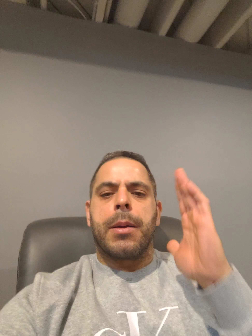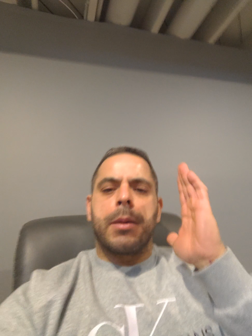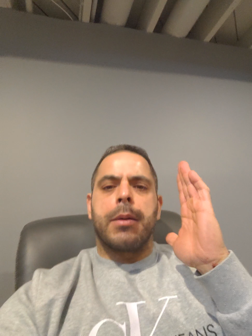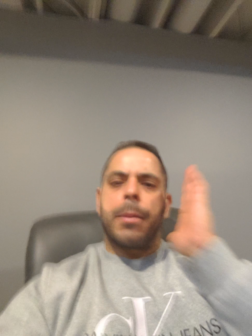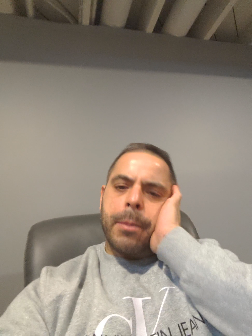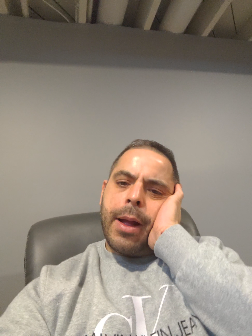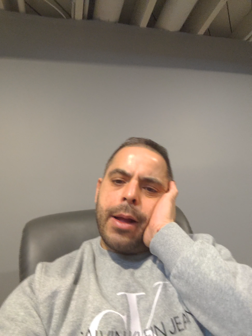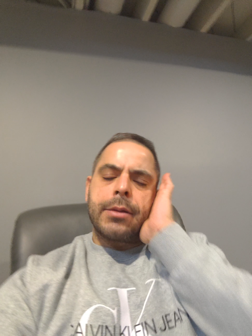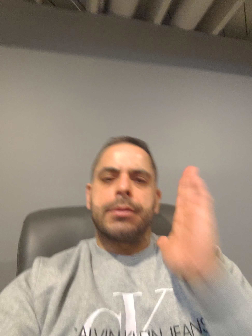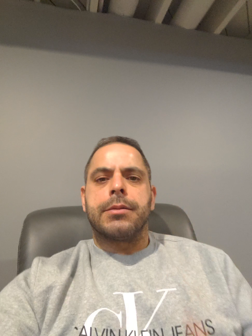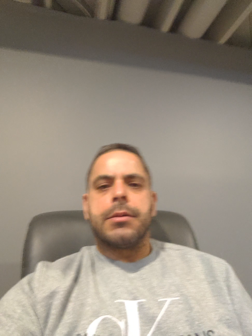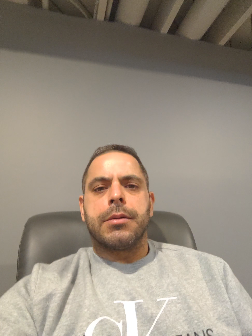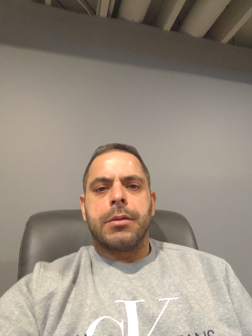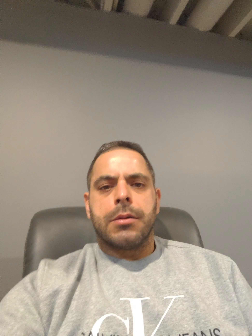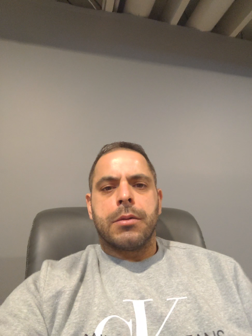bed